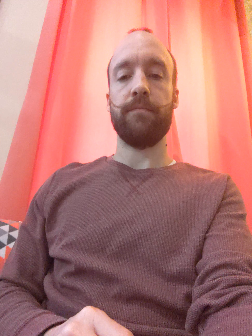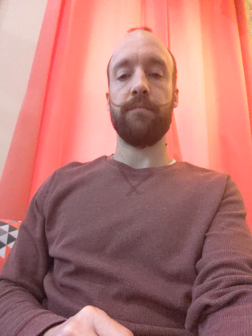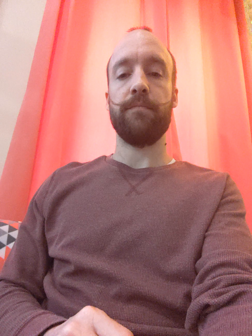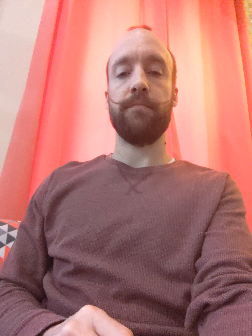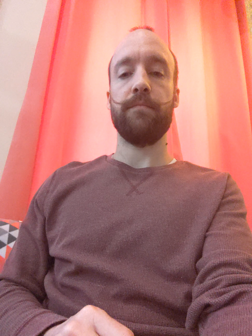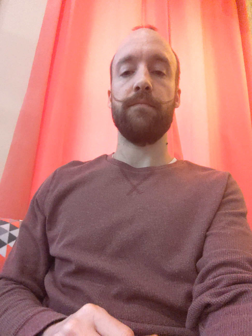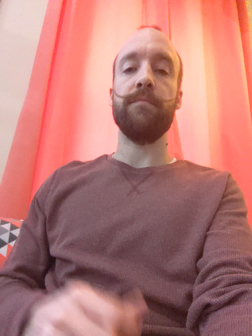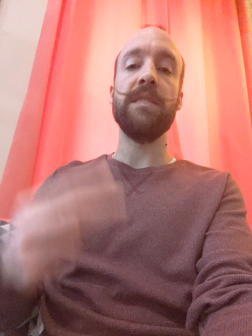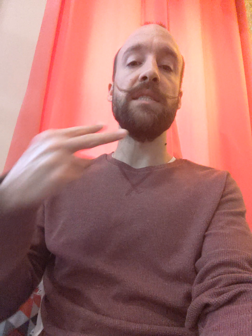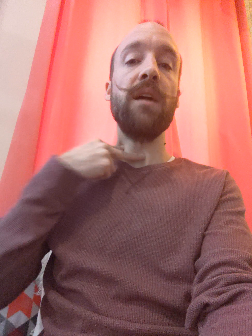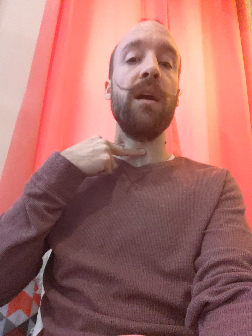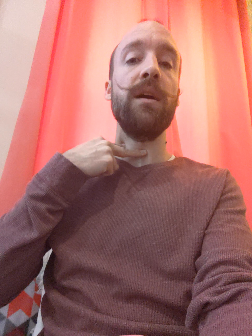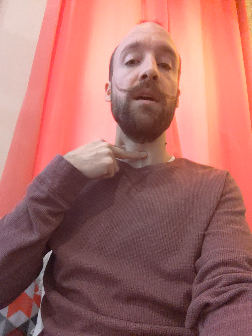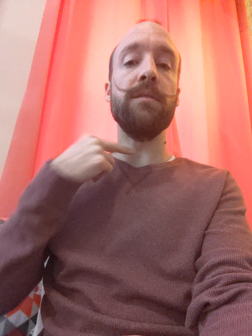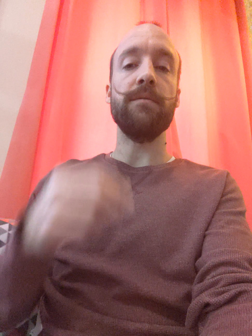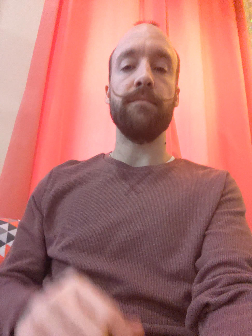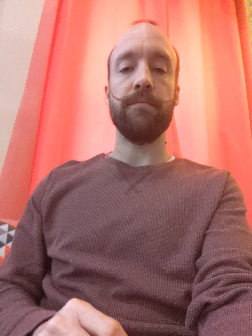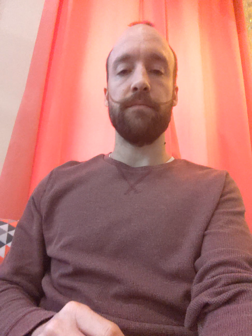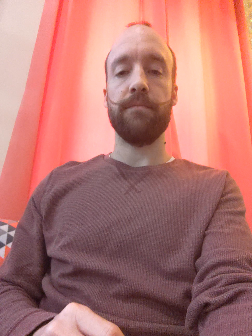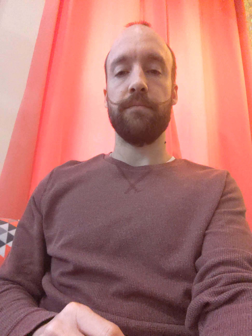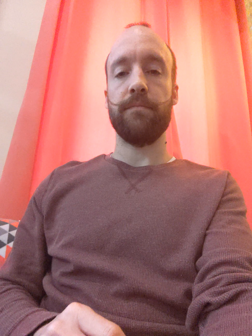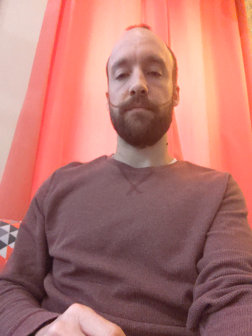stuck